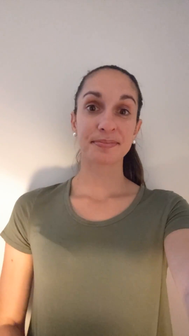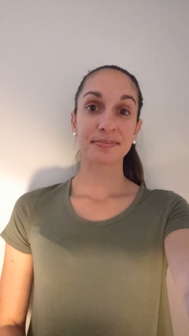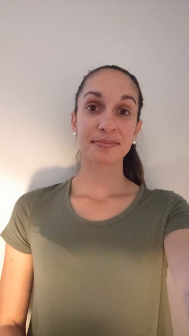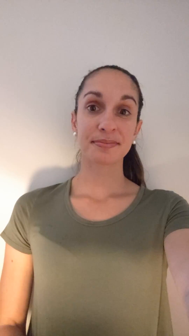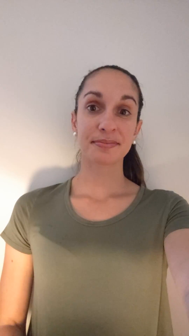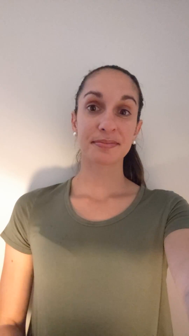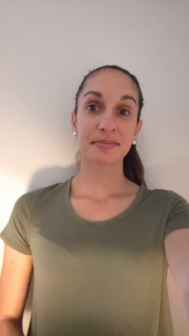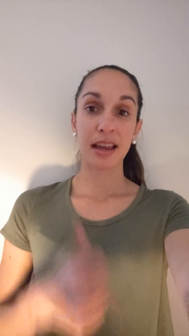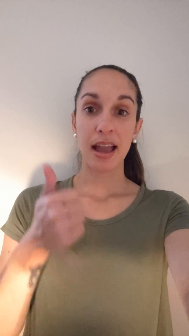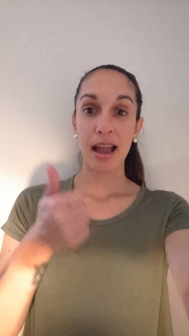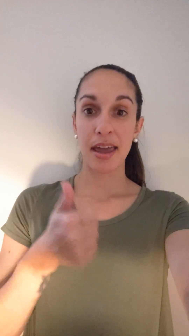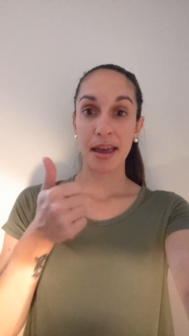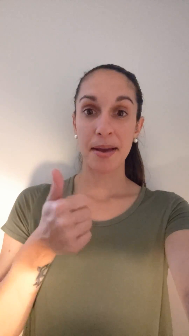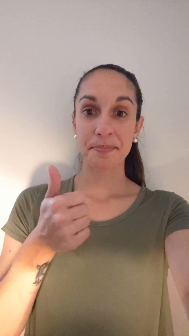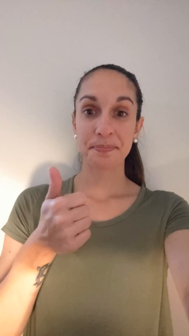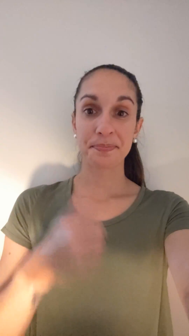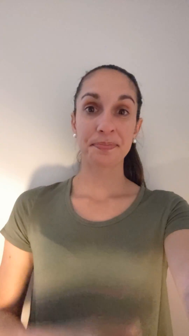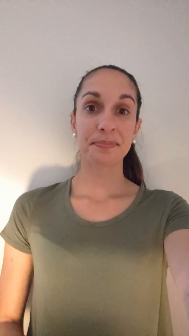help